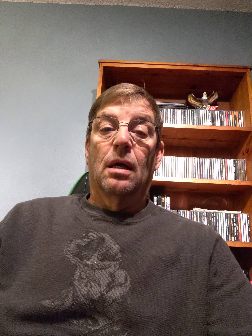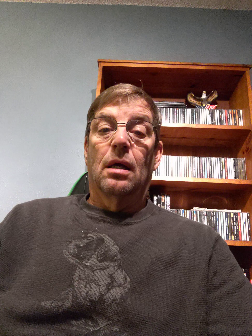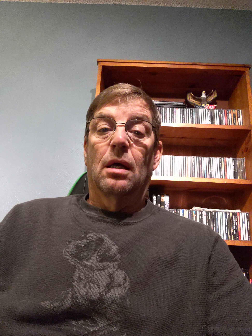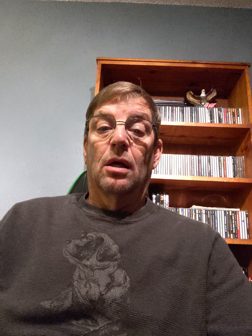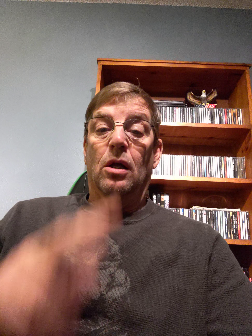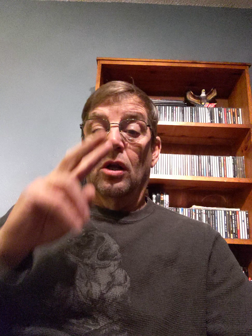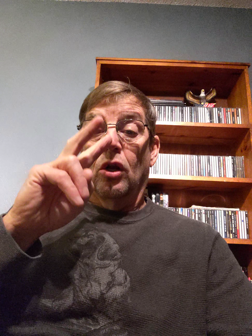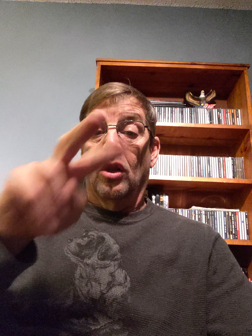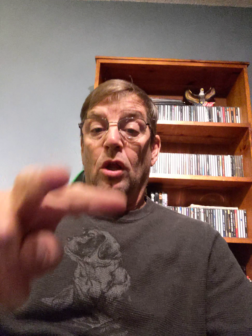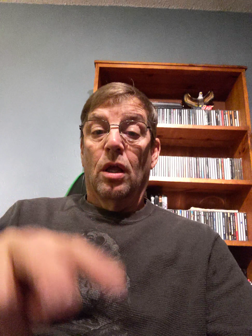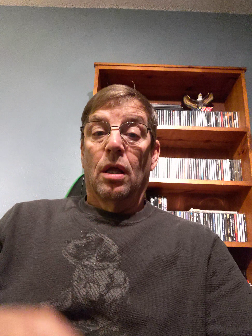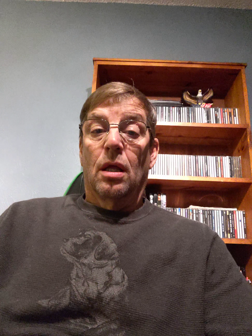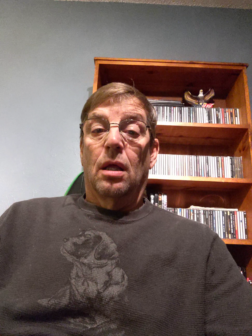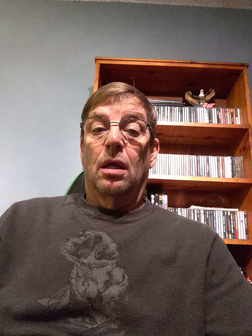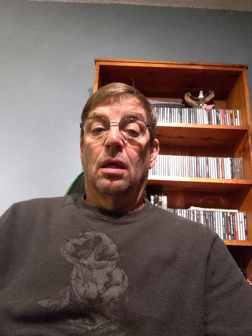look